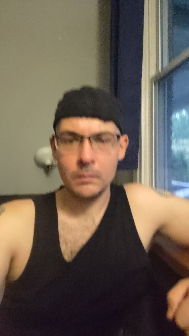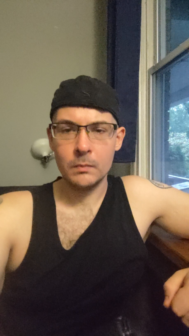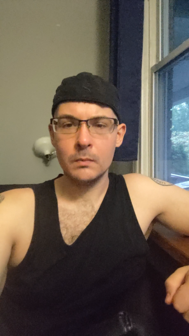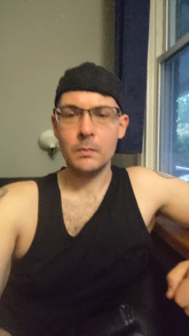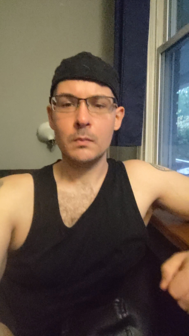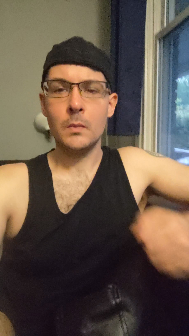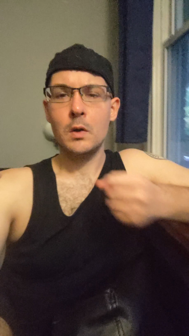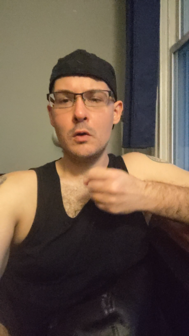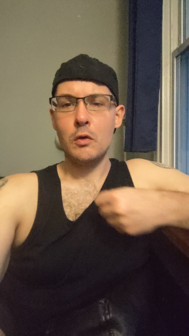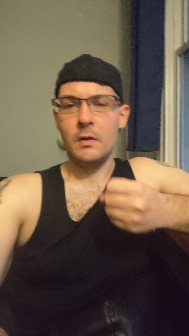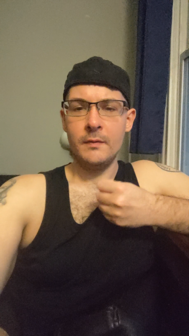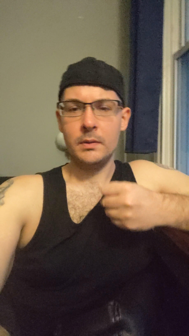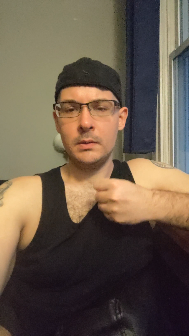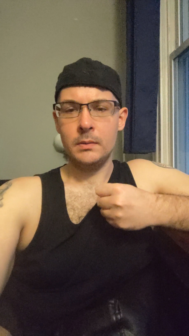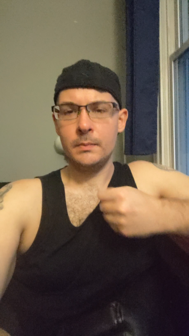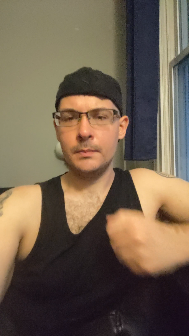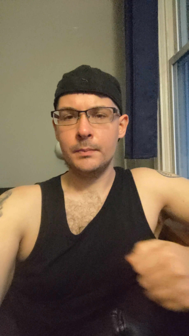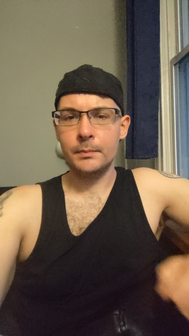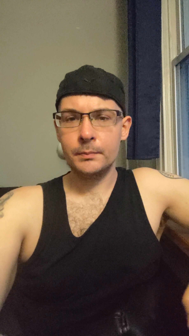coffee